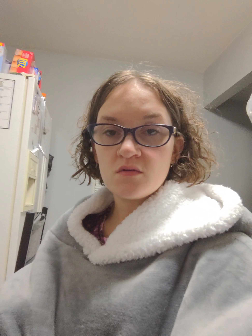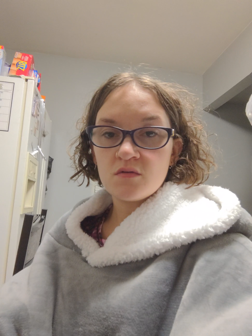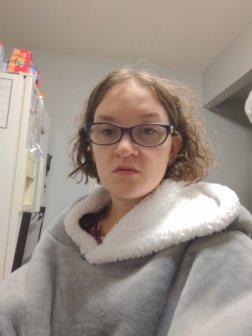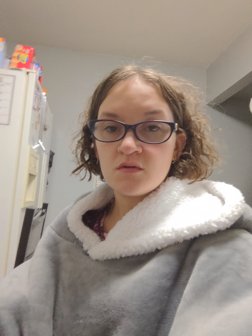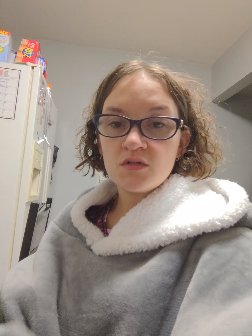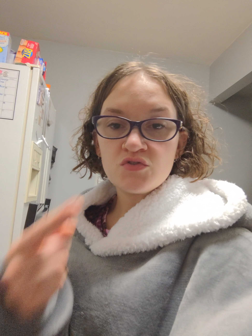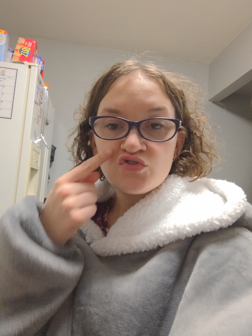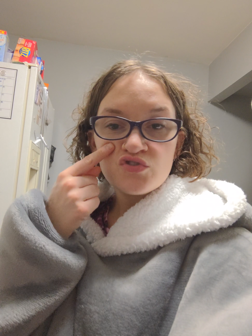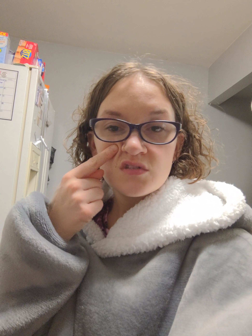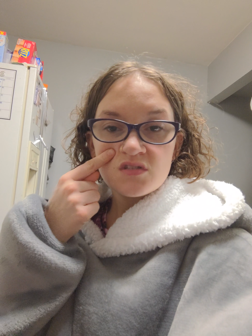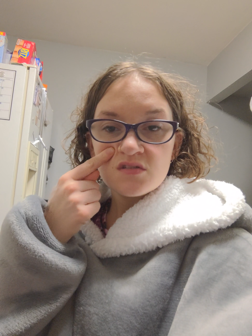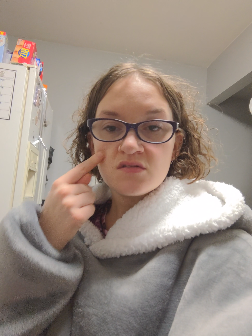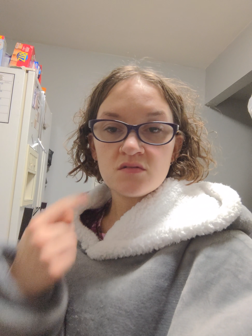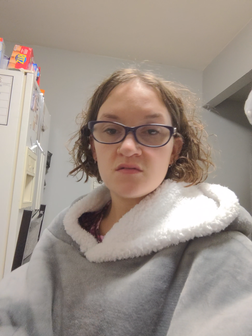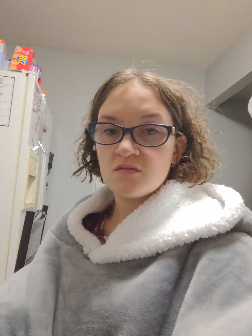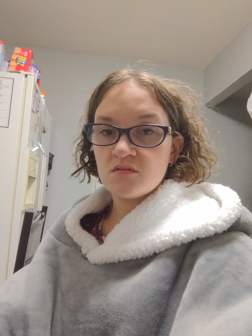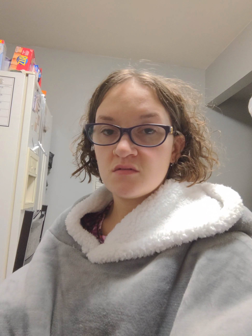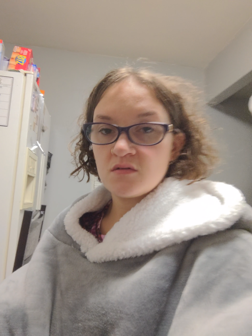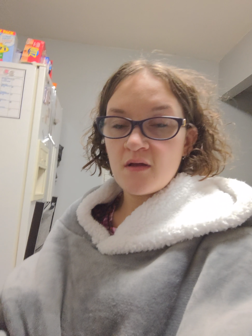cheek